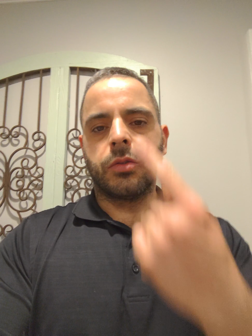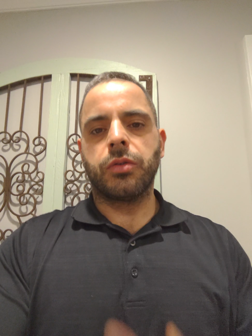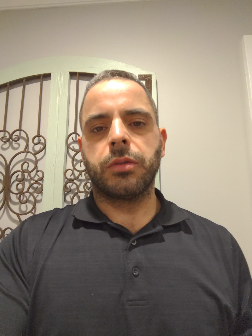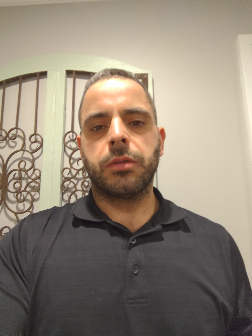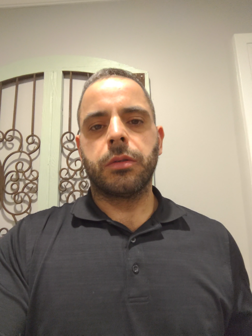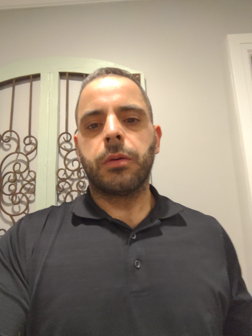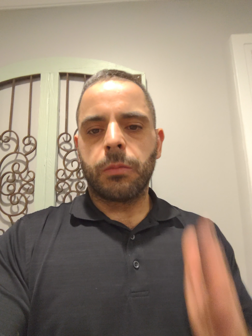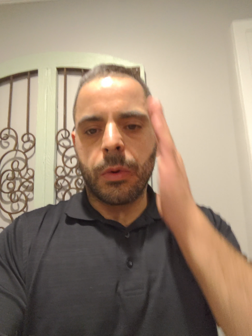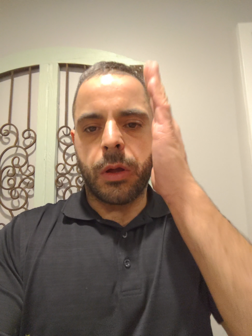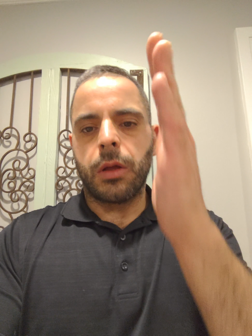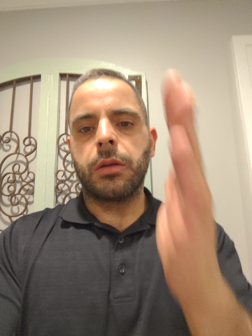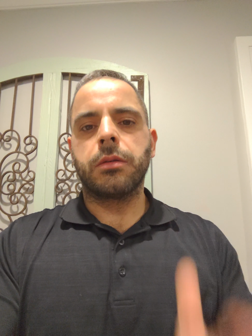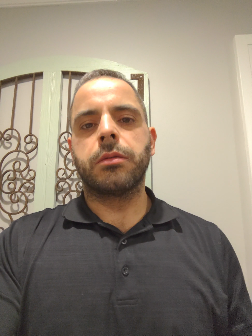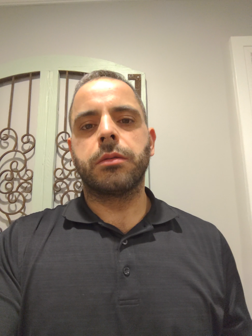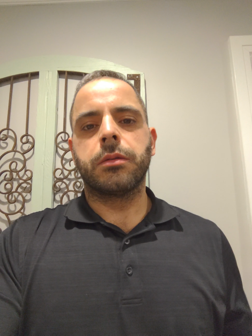will